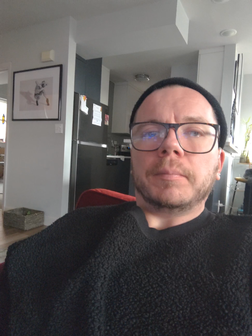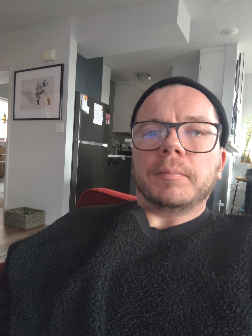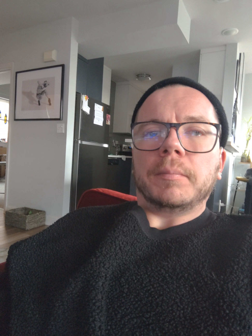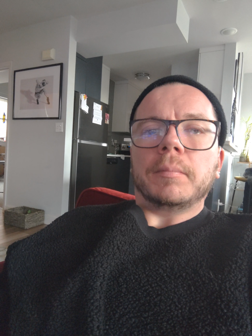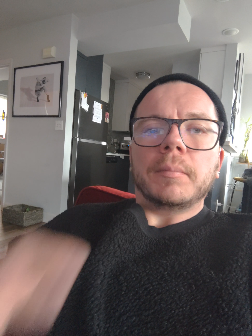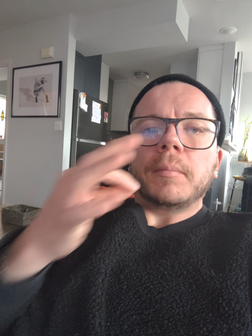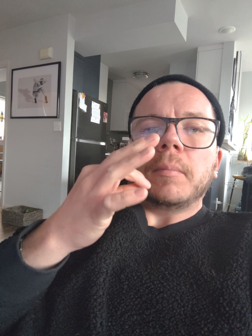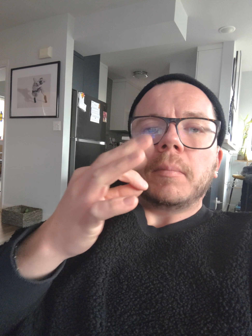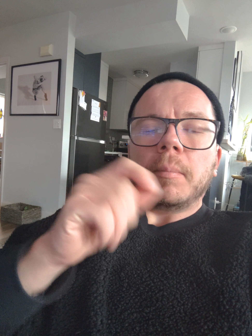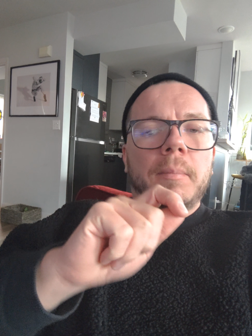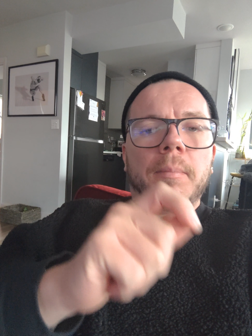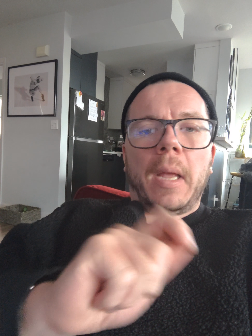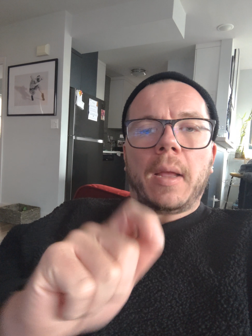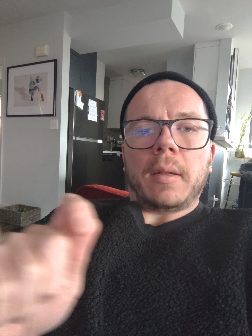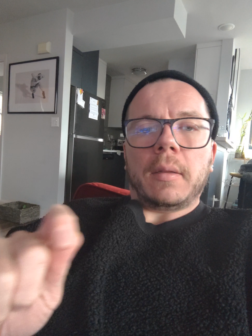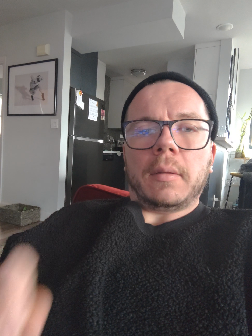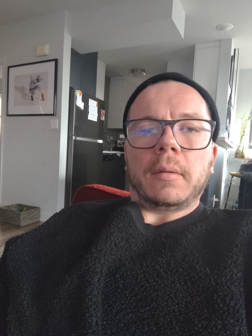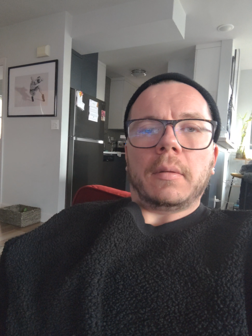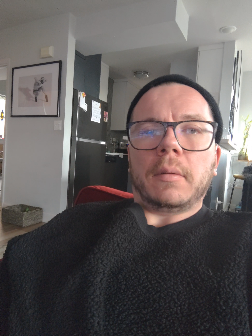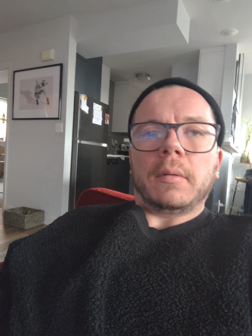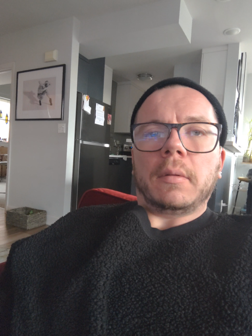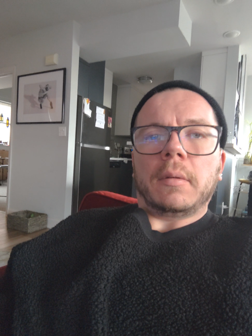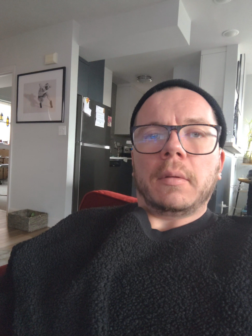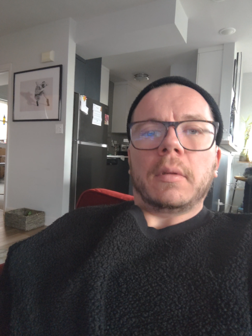pen